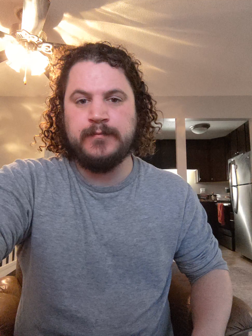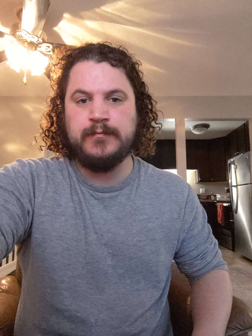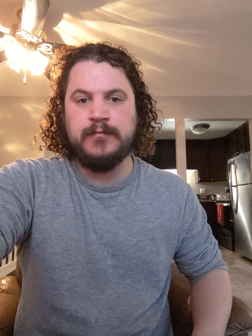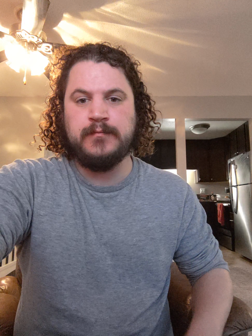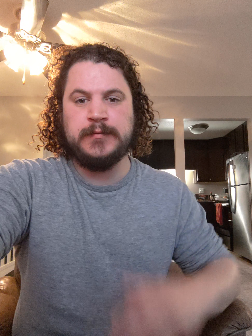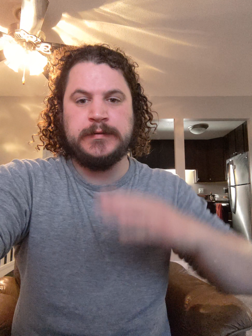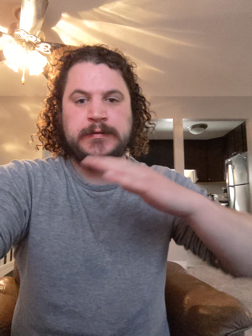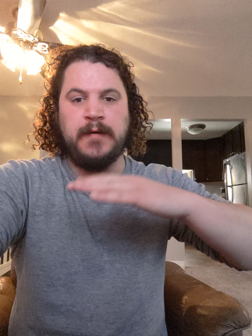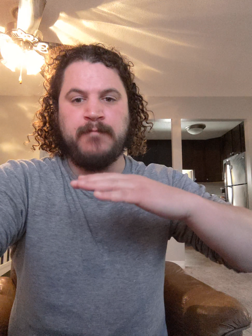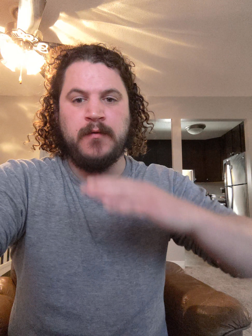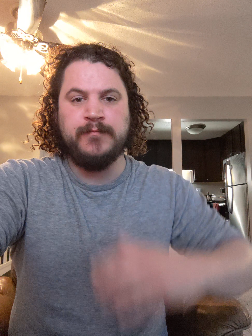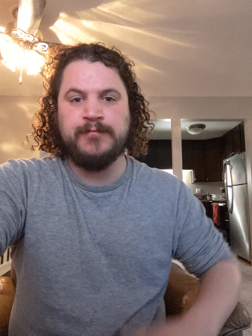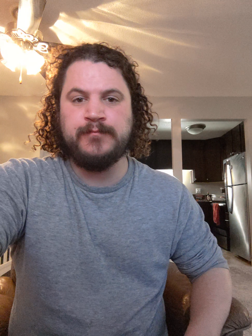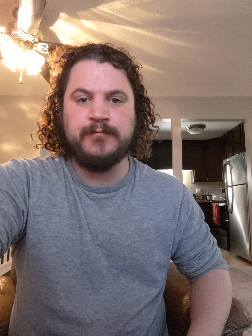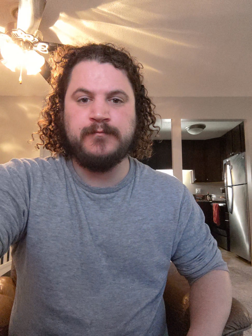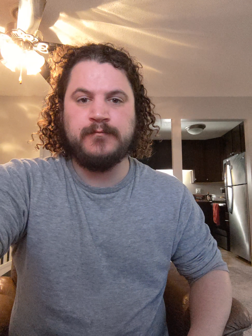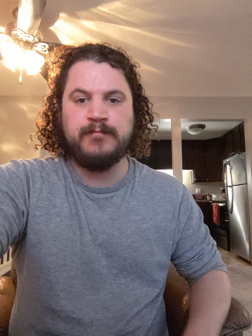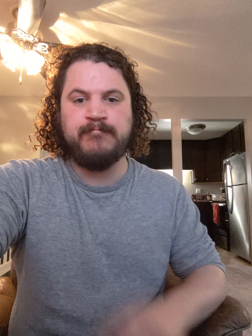table